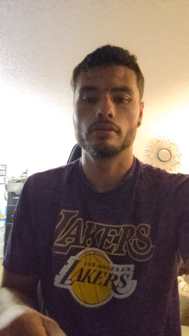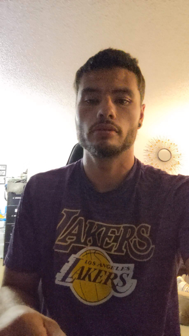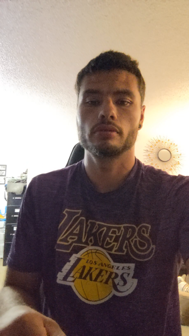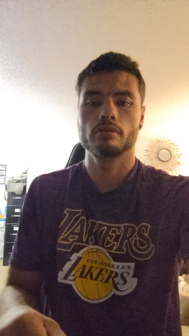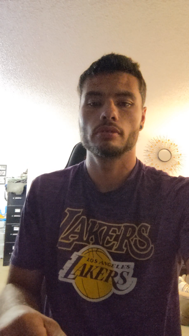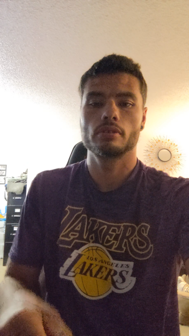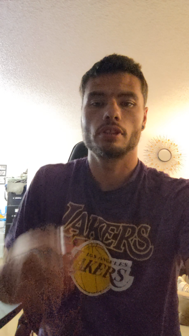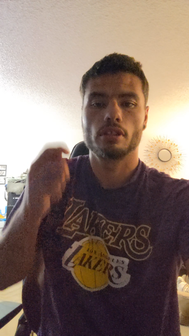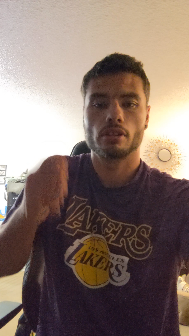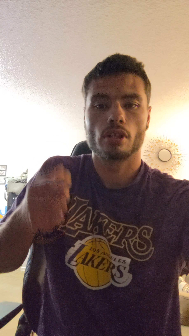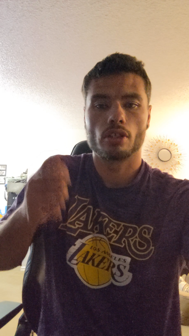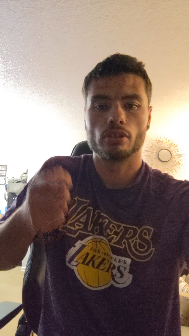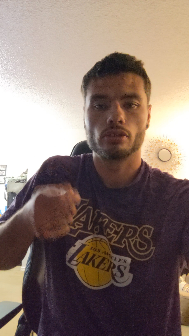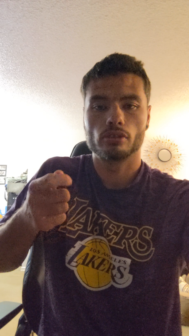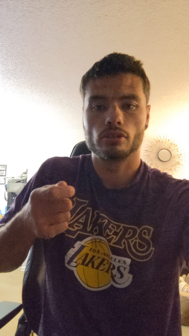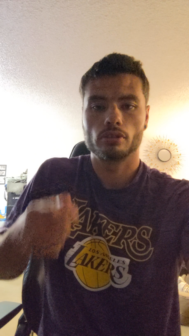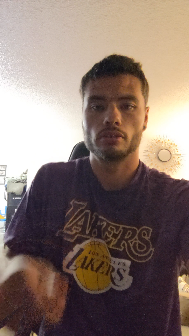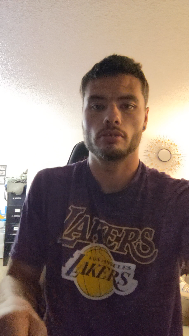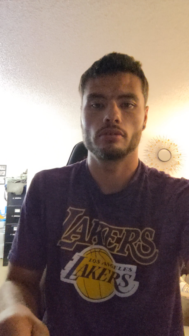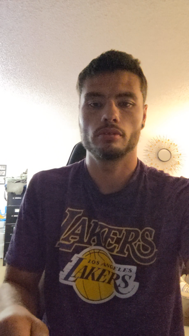cart